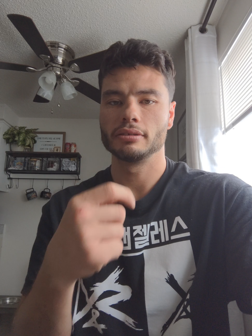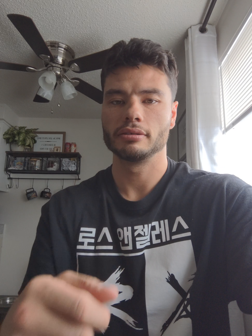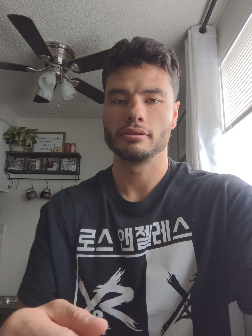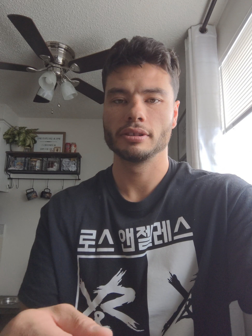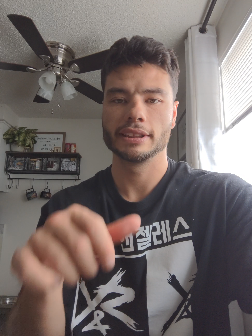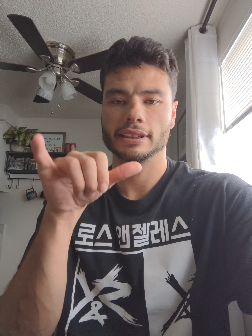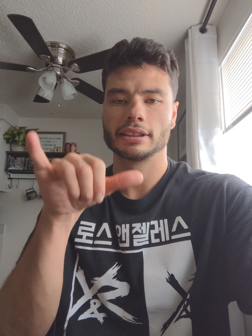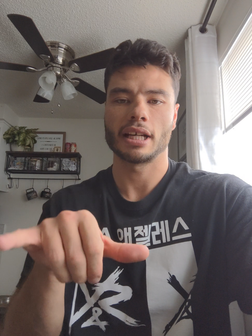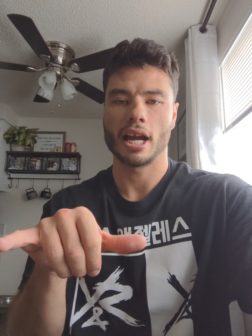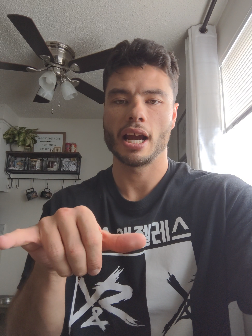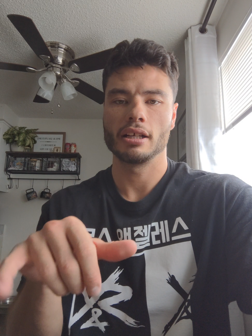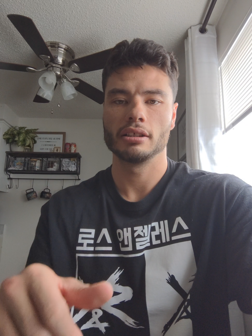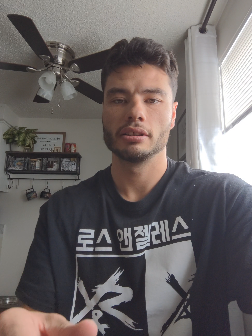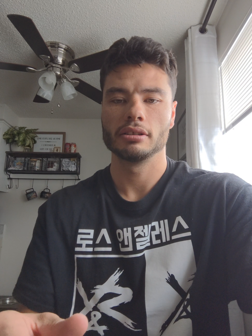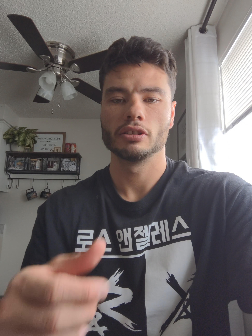stay